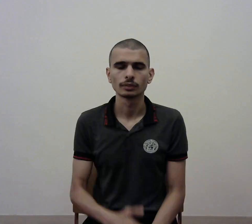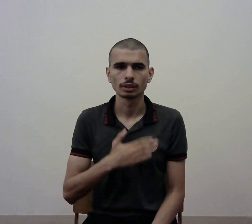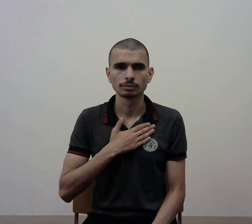mən